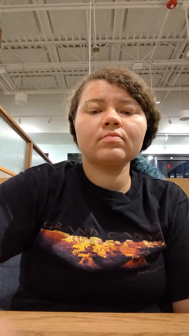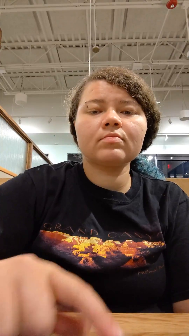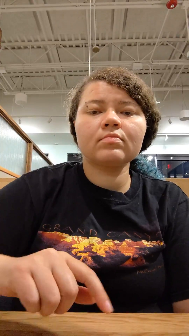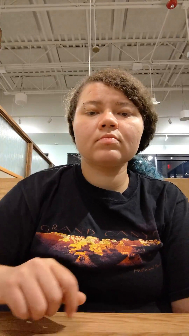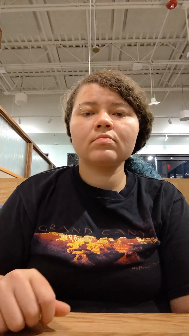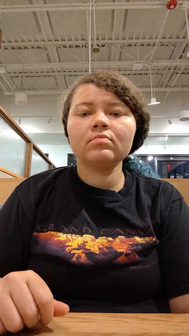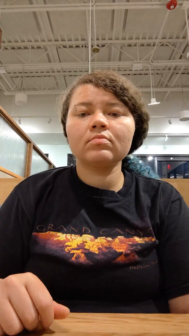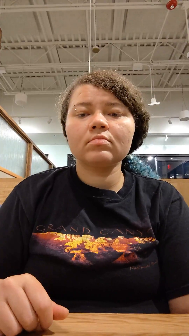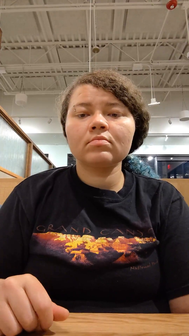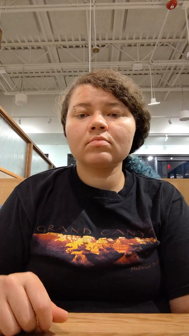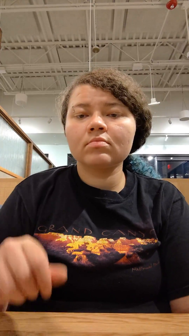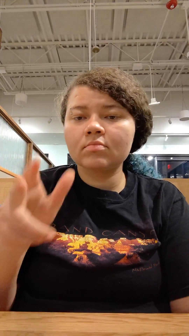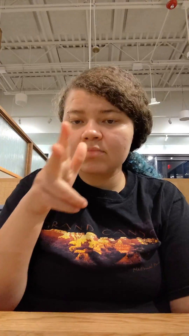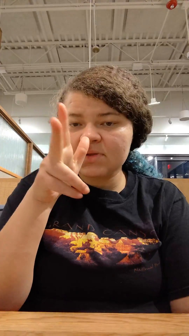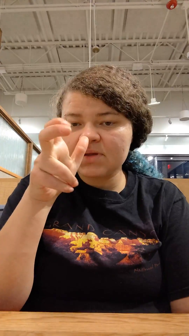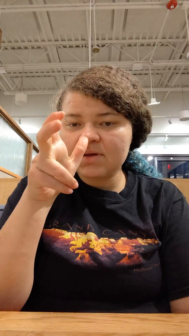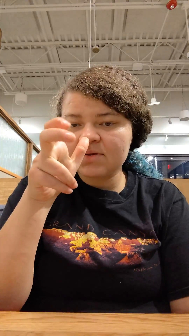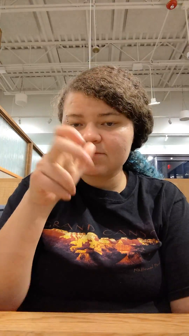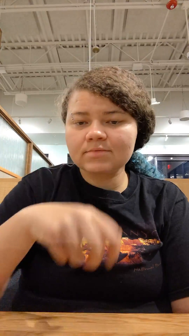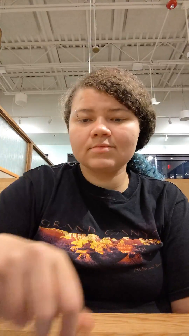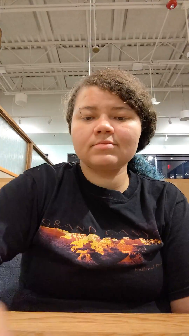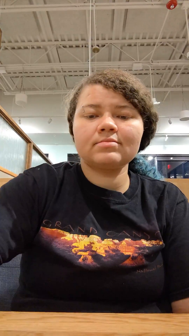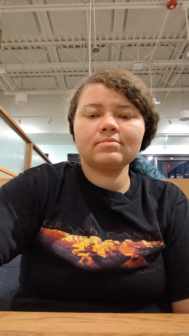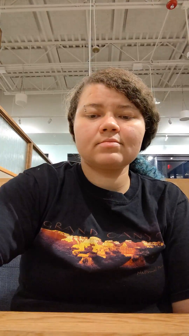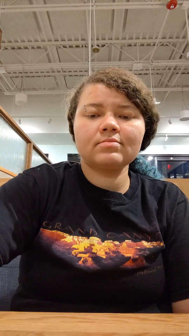ant